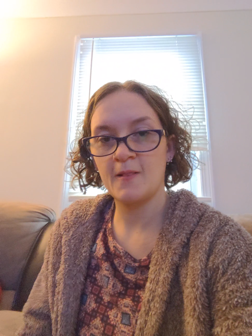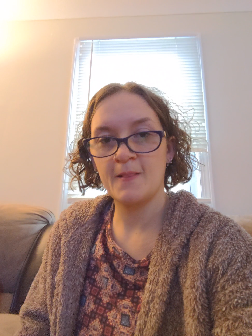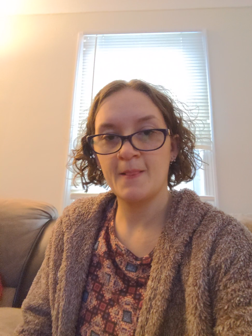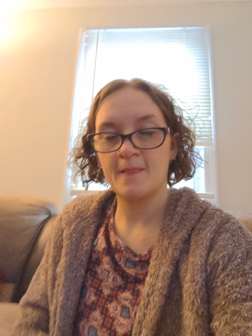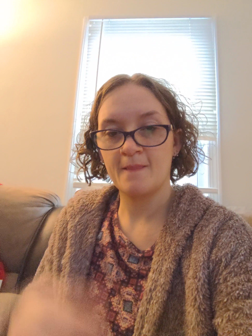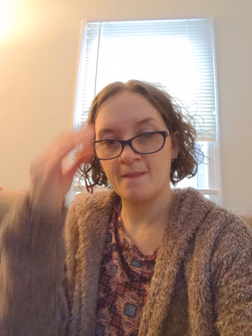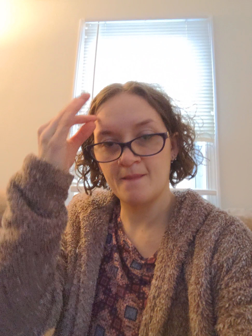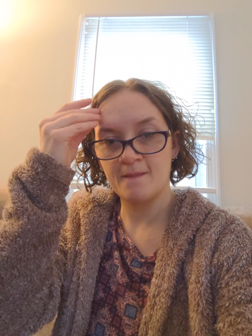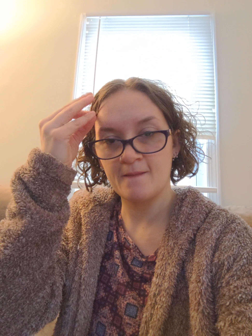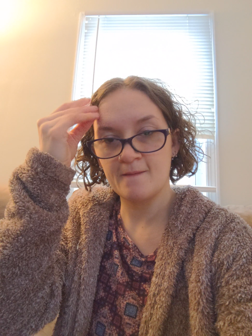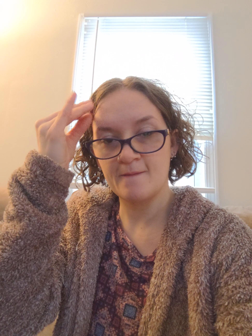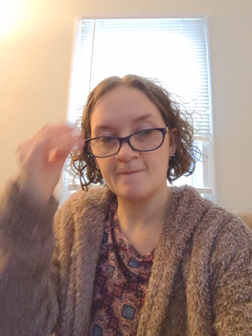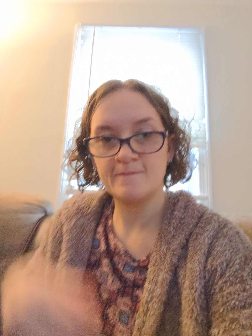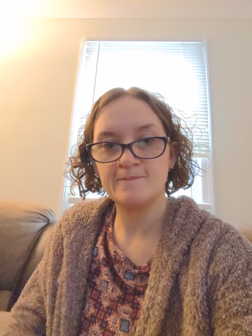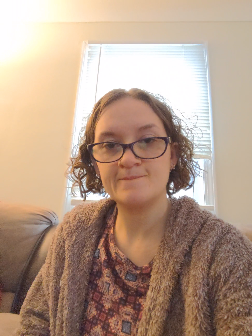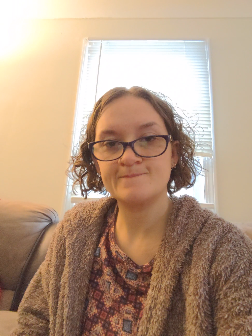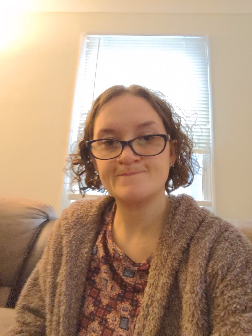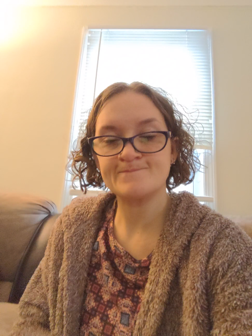think